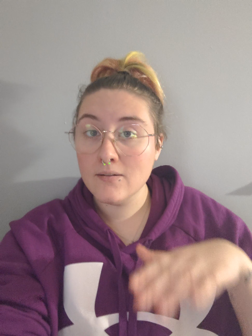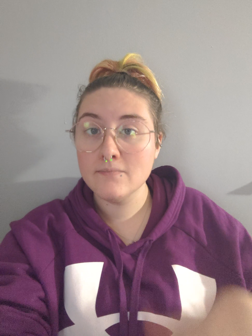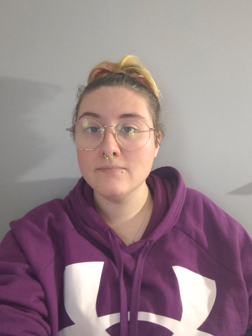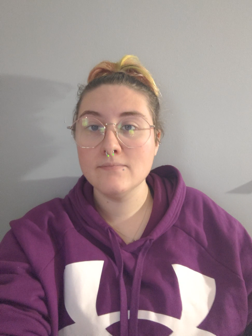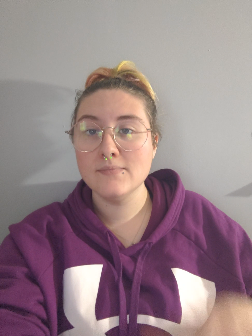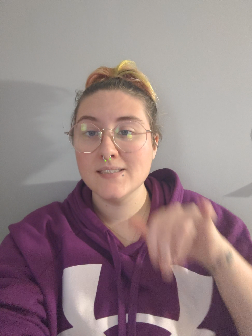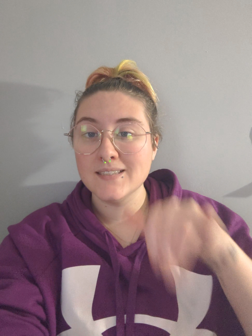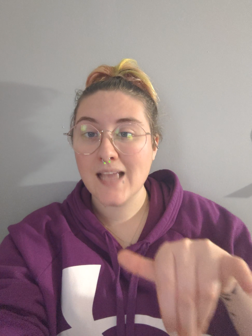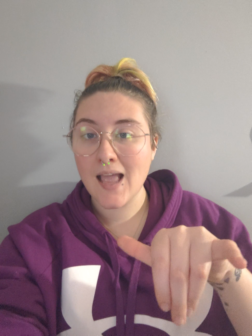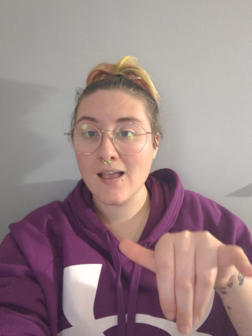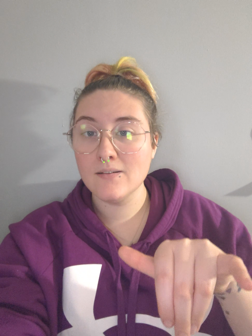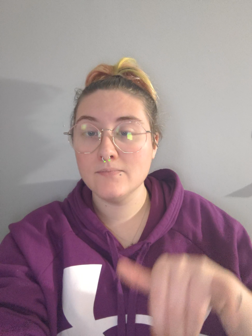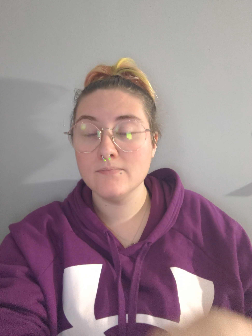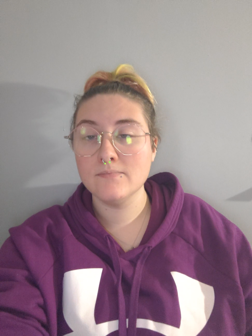stay